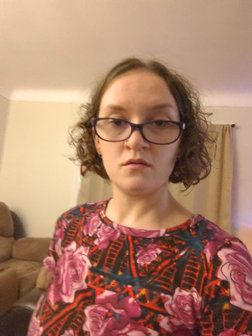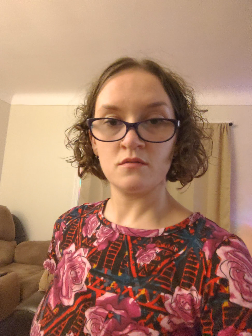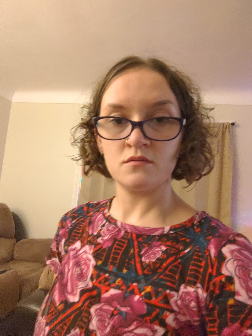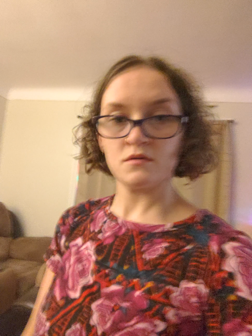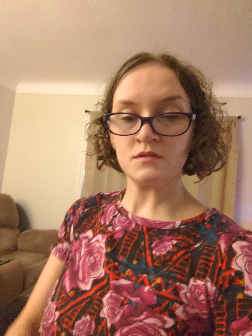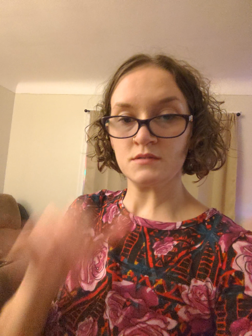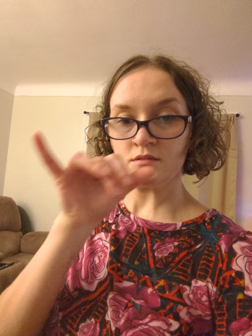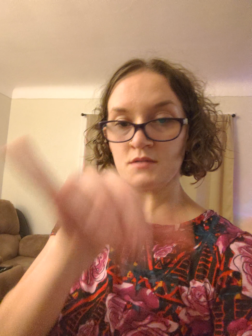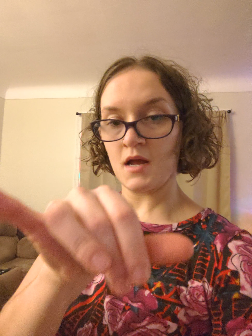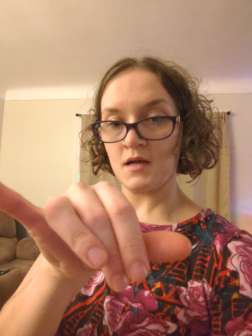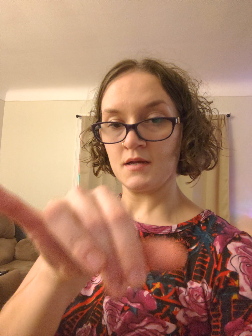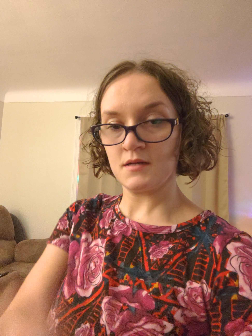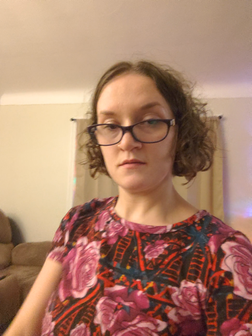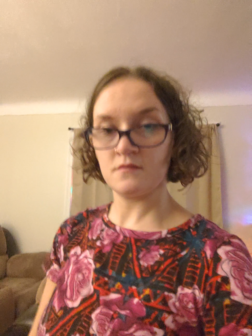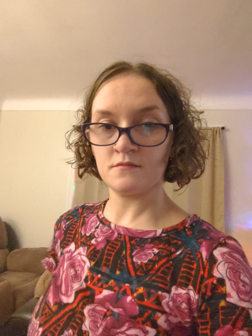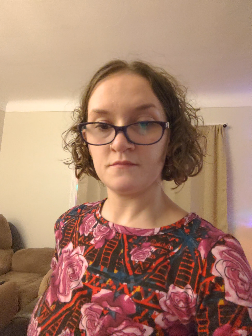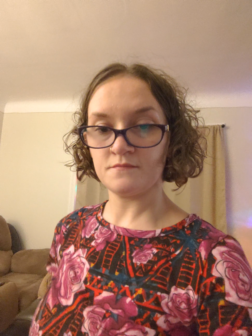stay